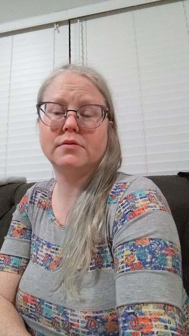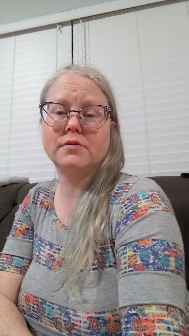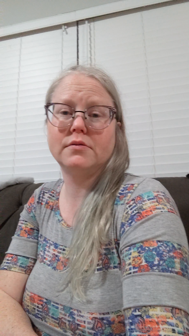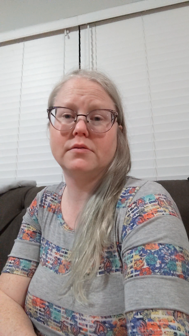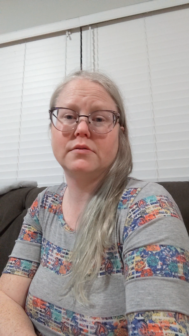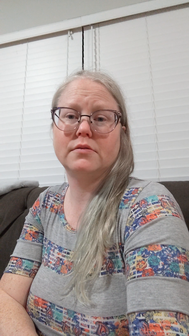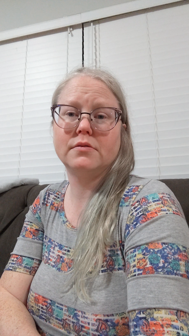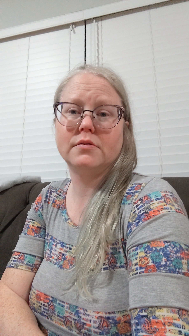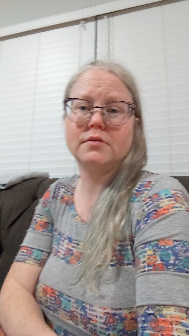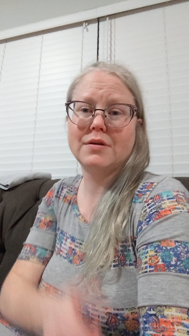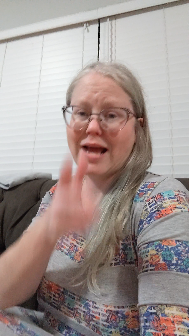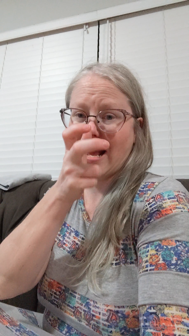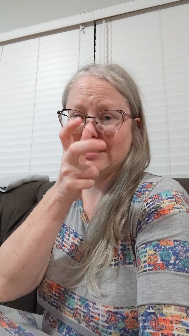ant